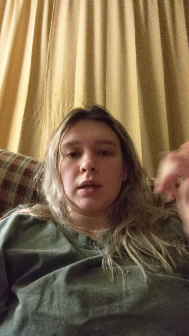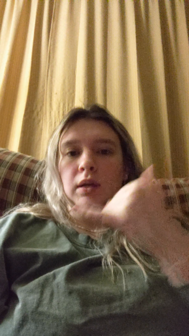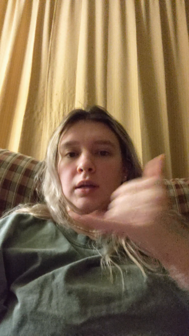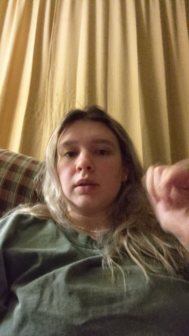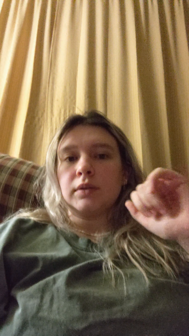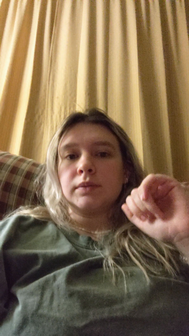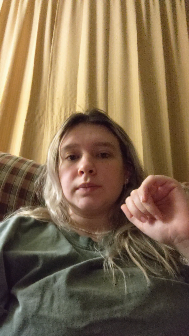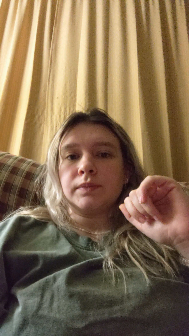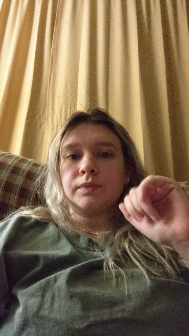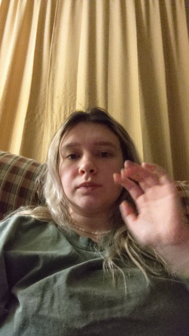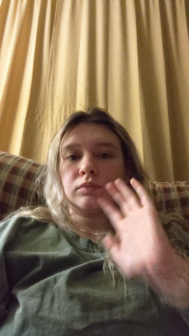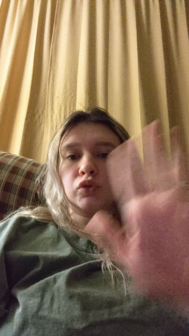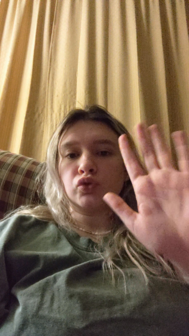push